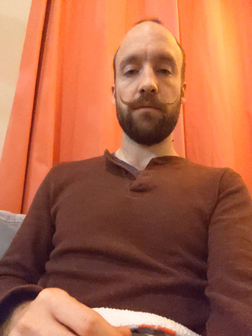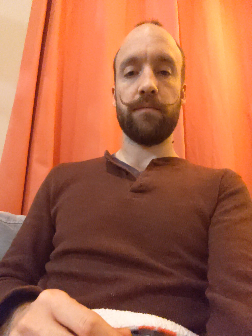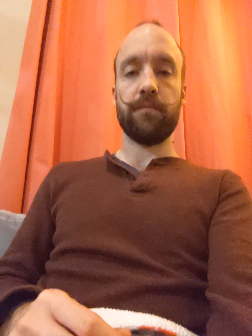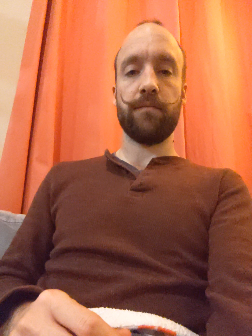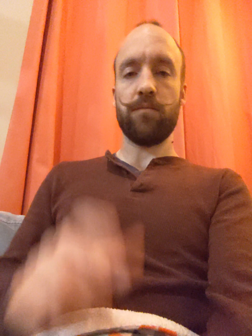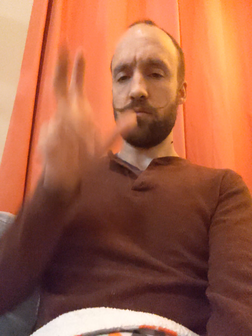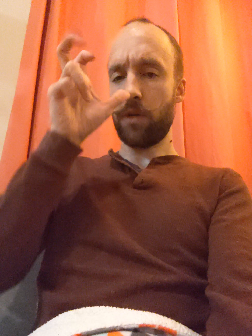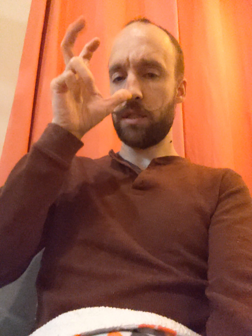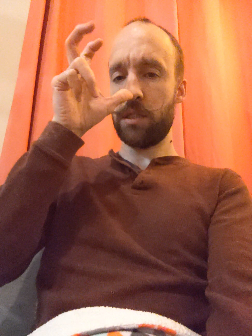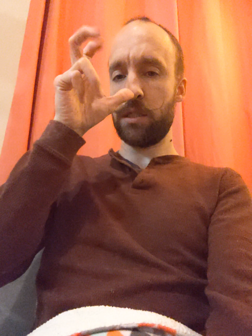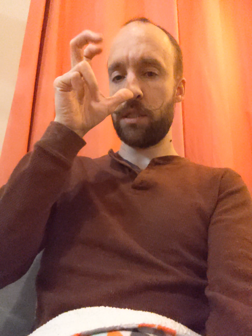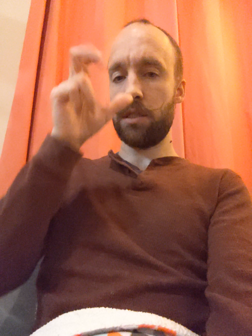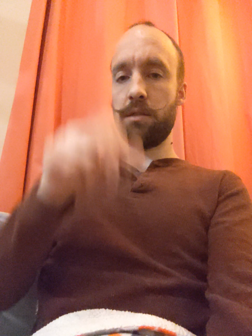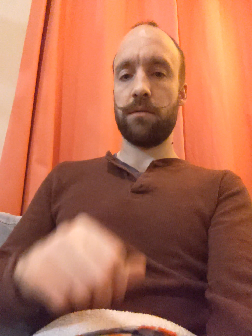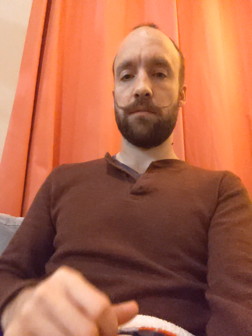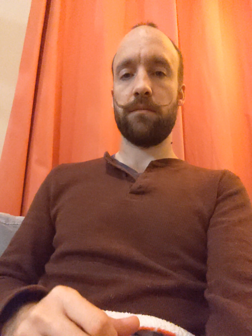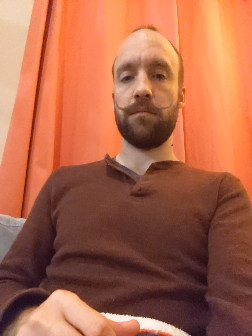bug